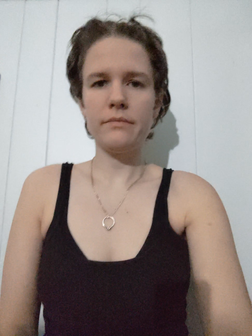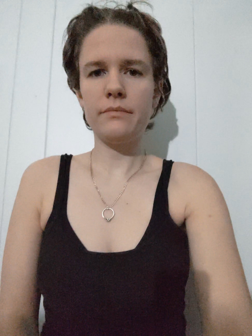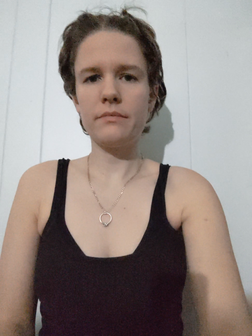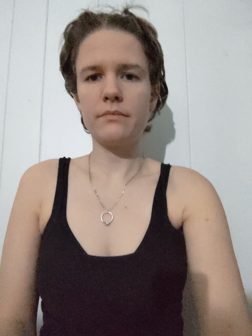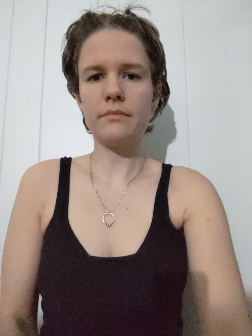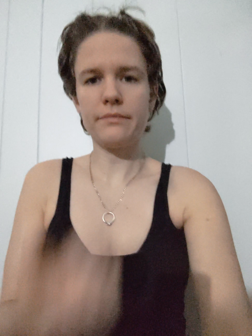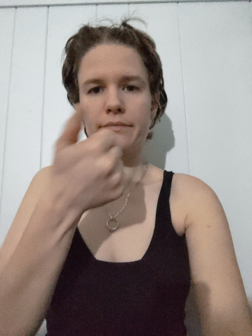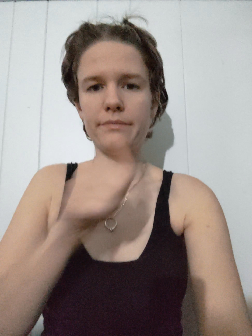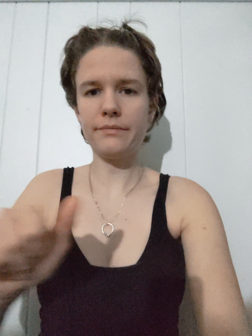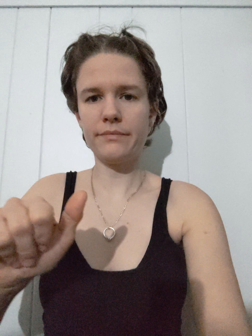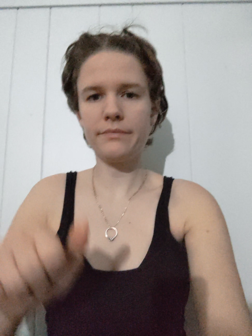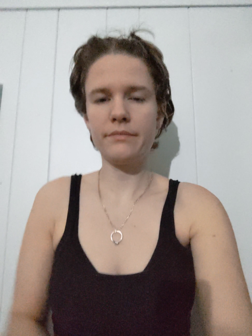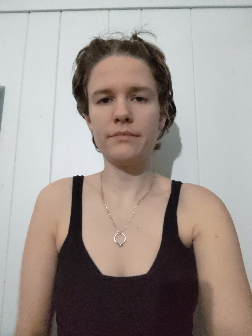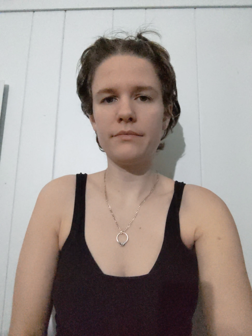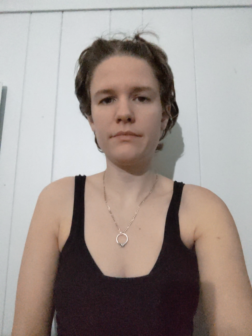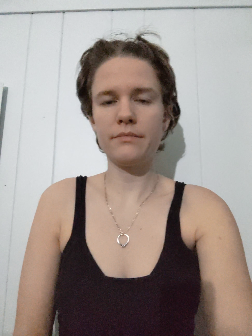any